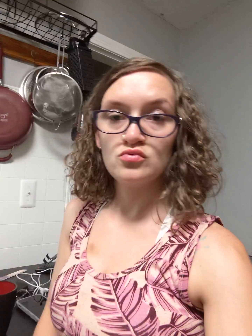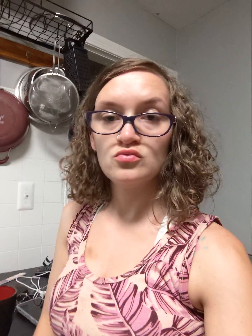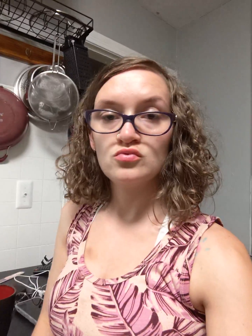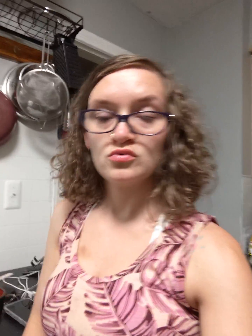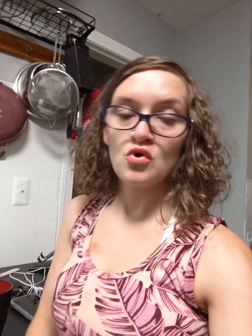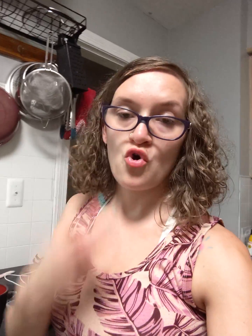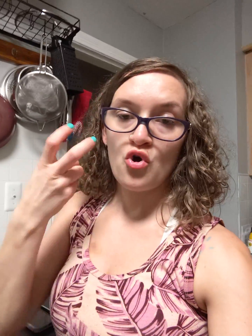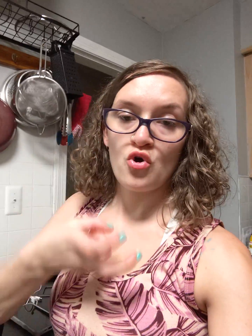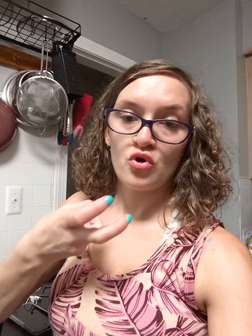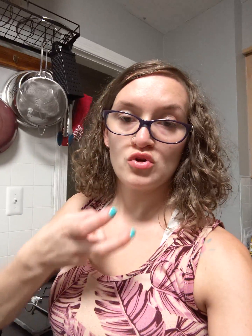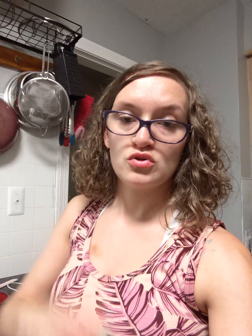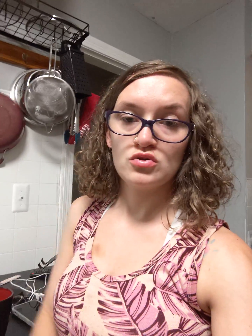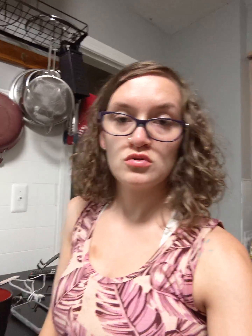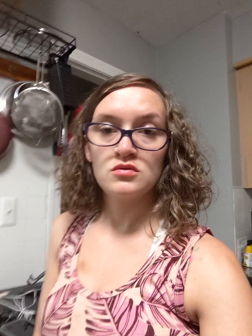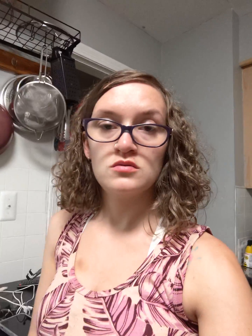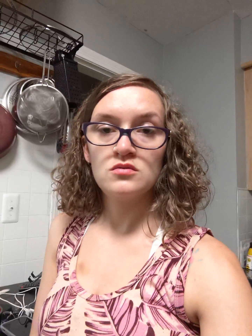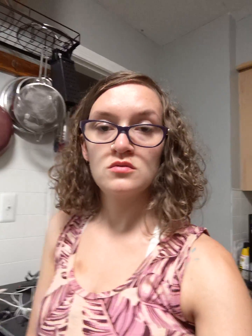hard